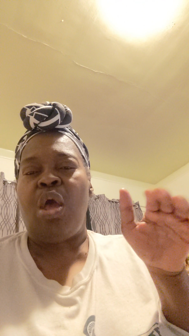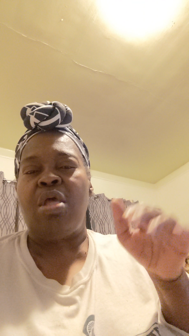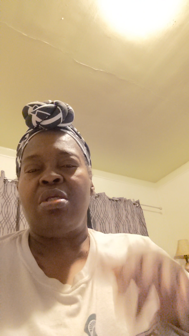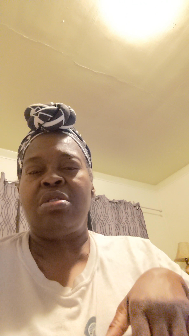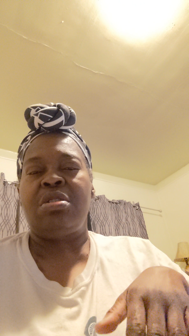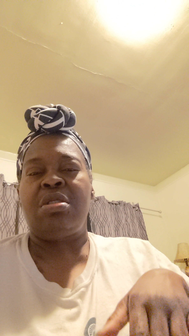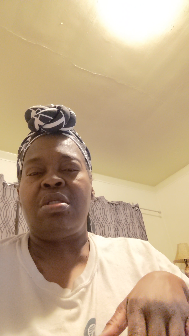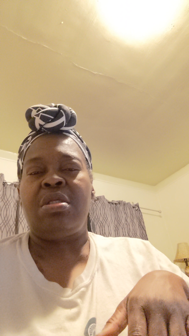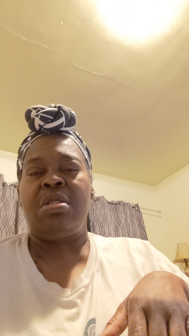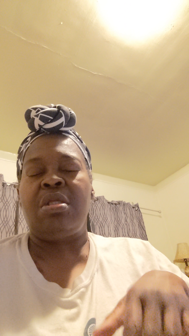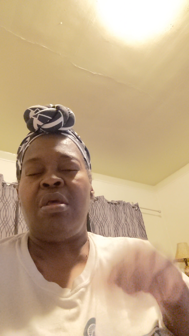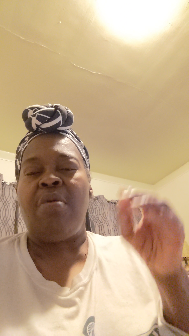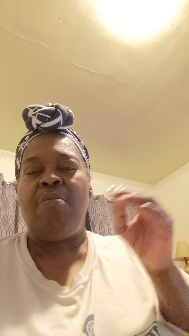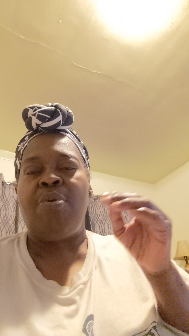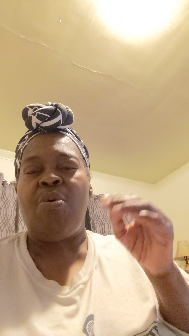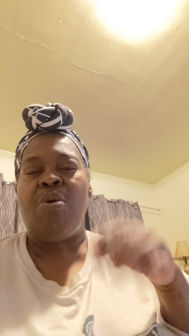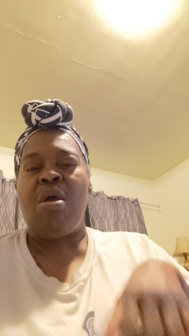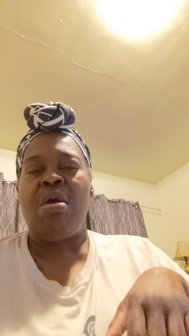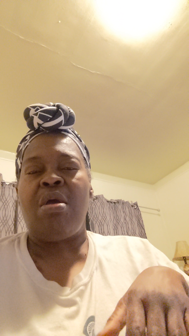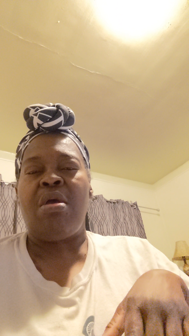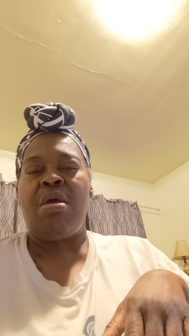more